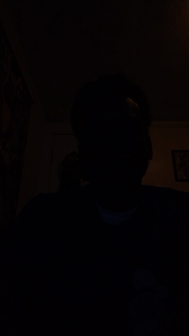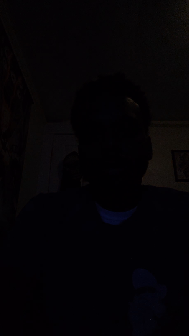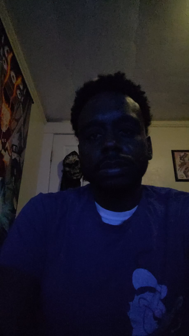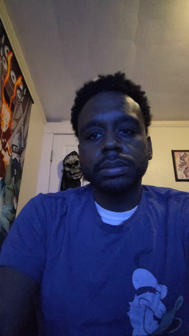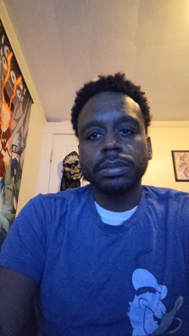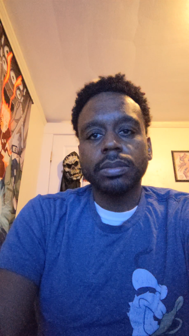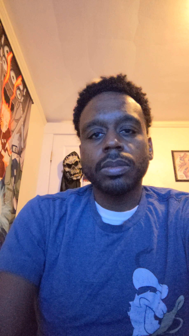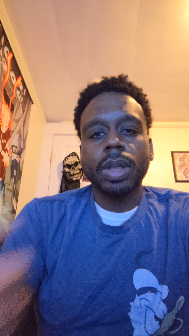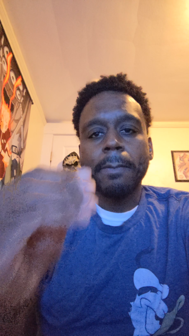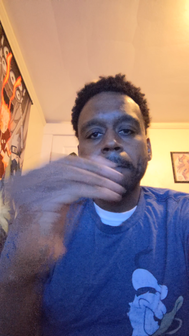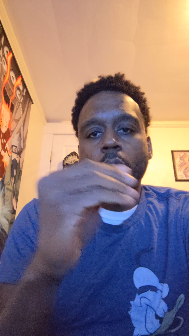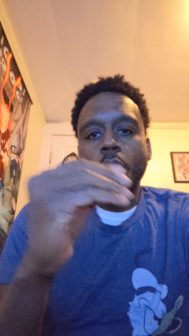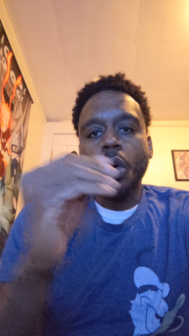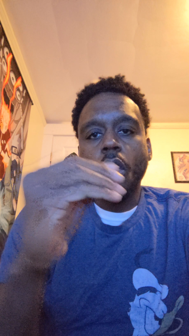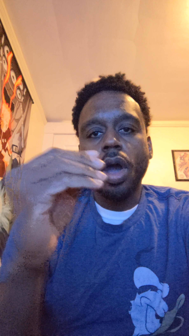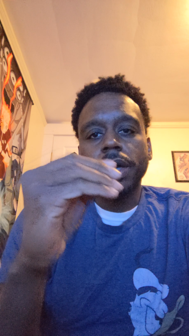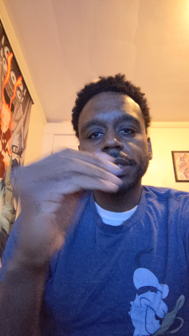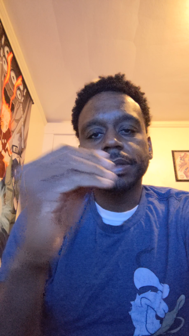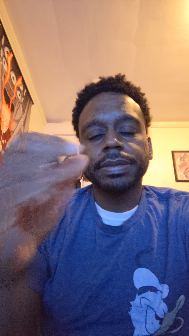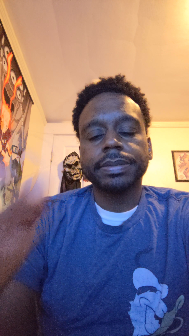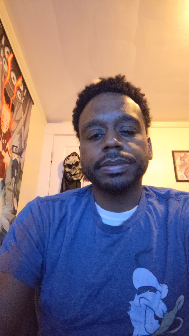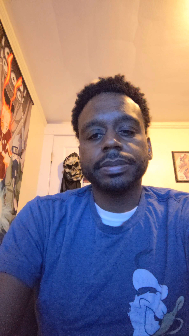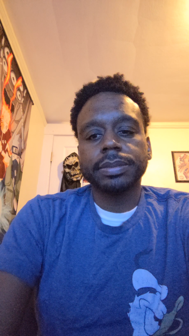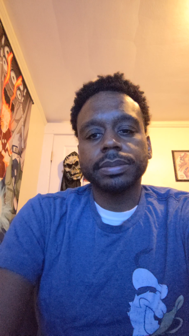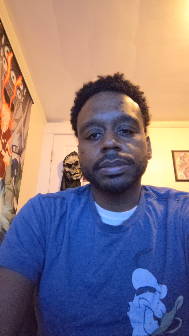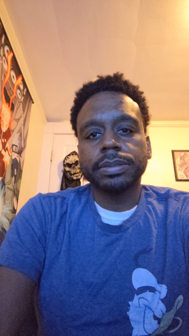more